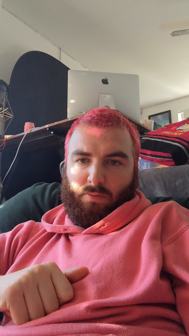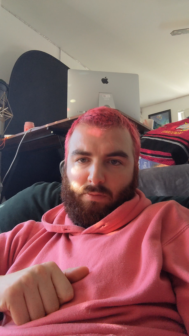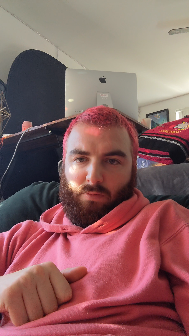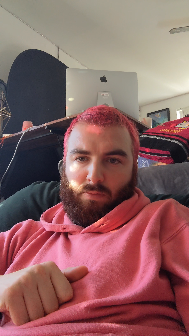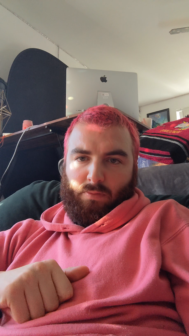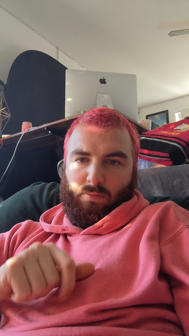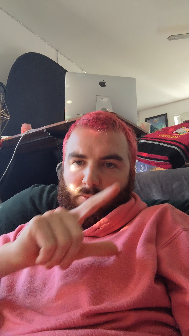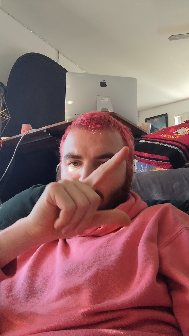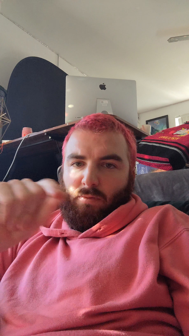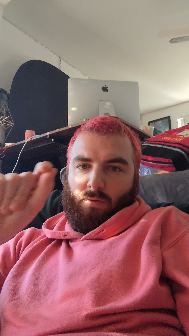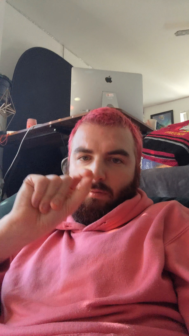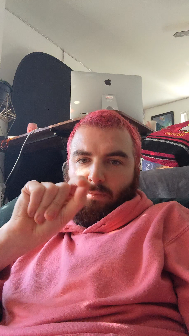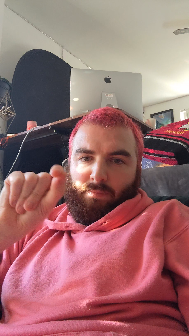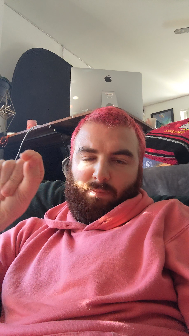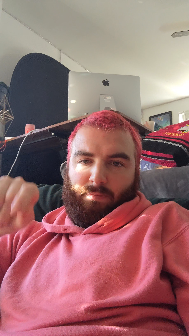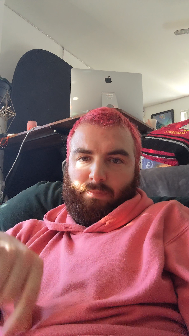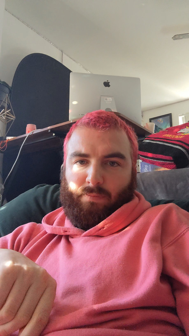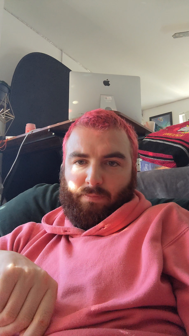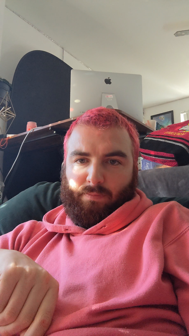peas